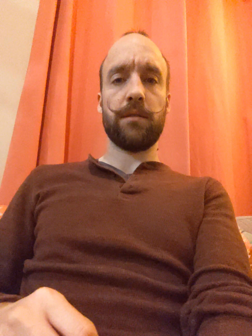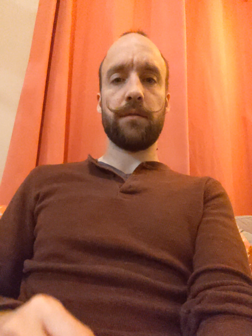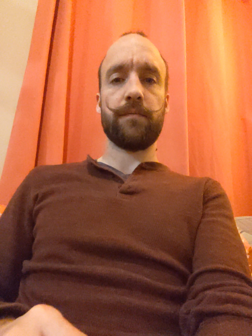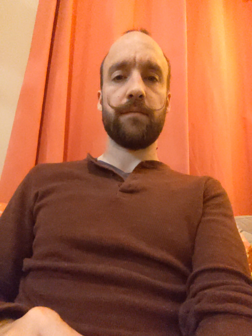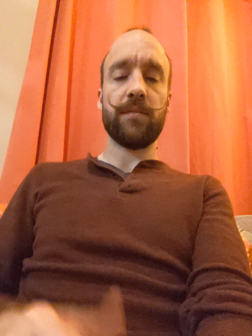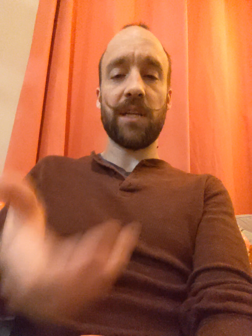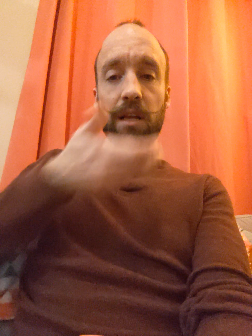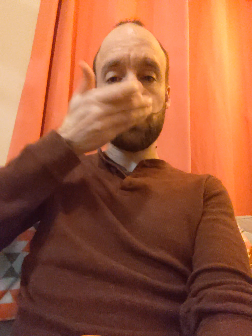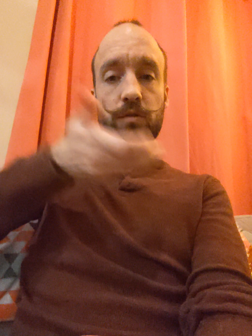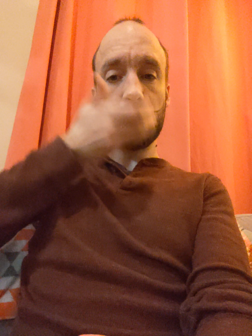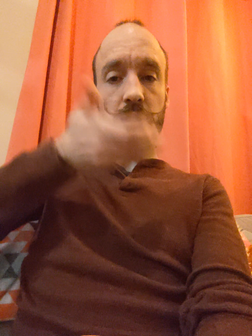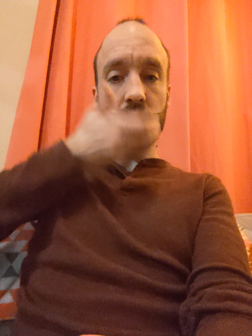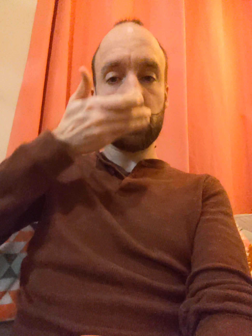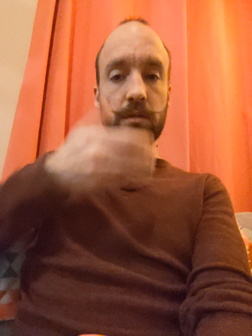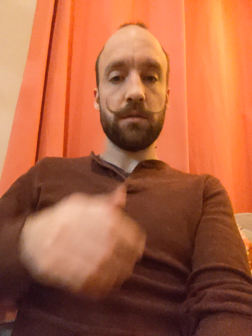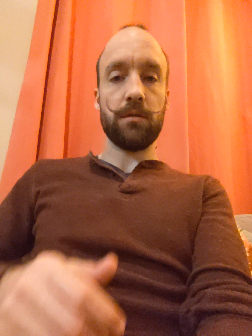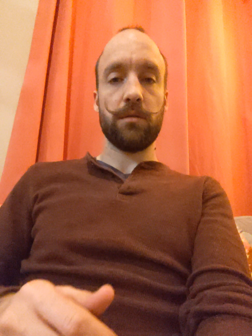cereal